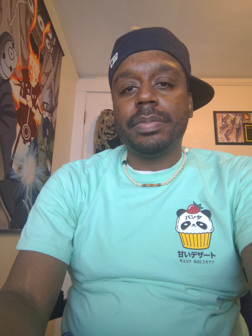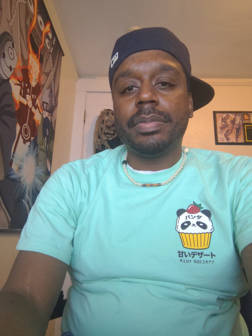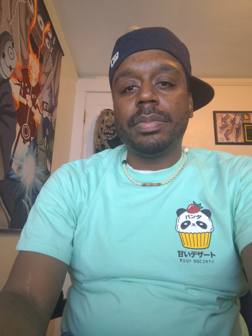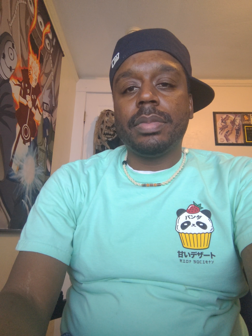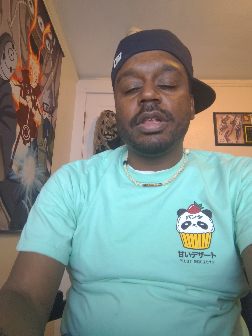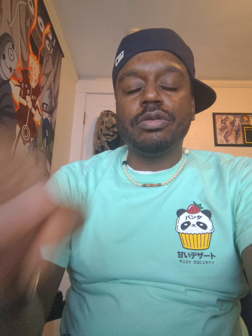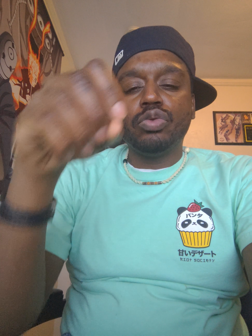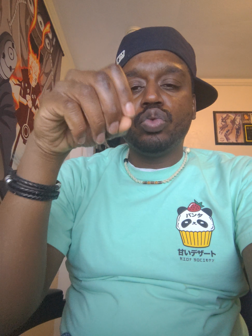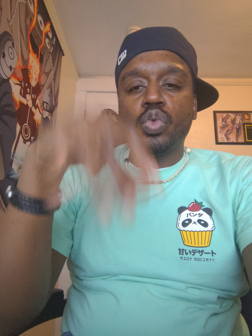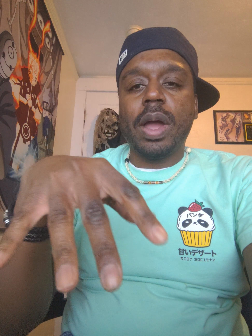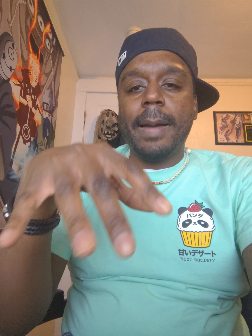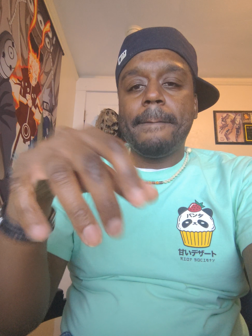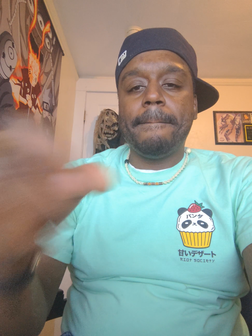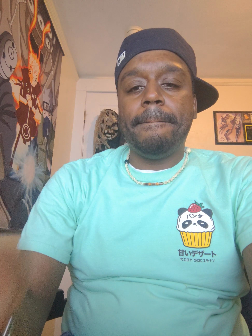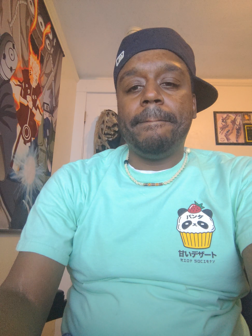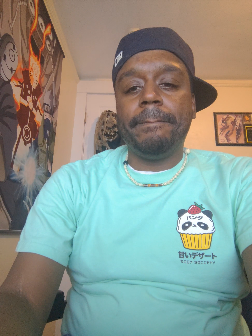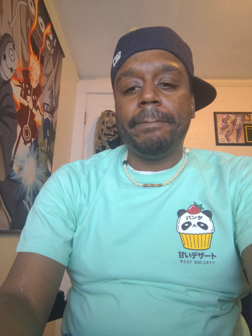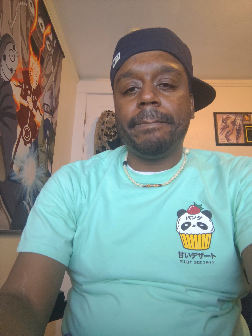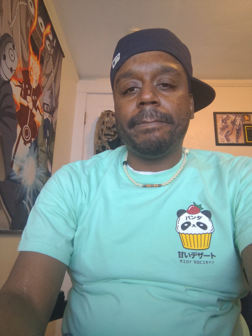drop